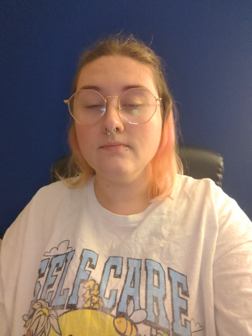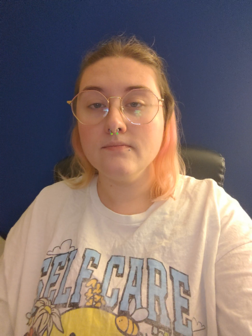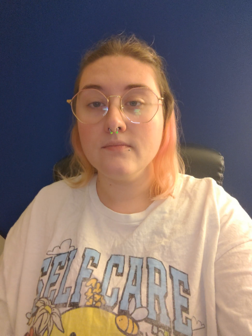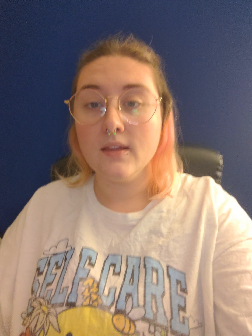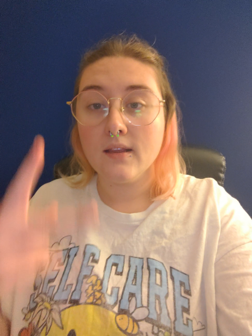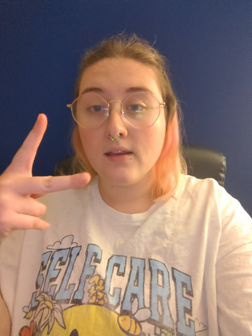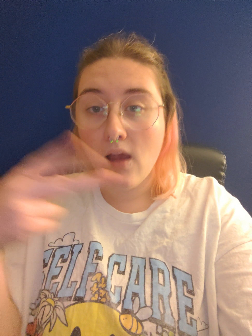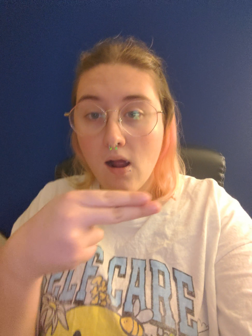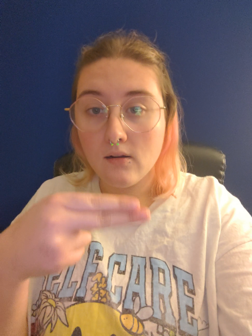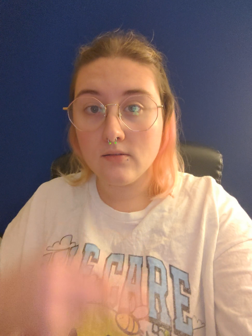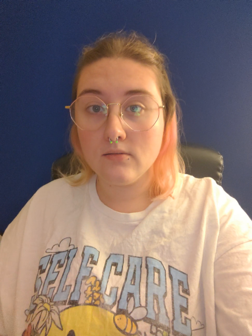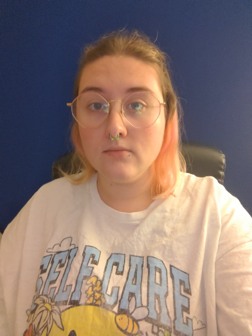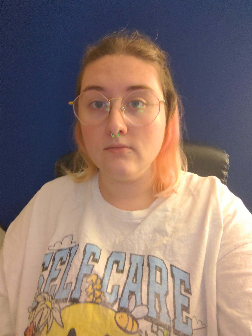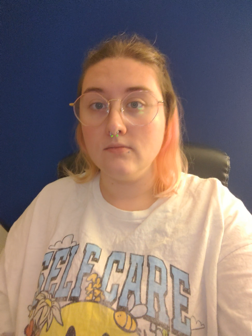cut